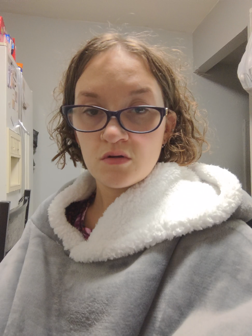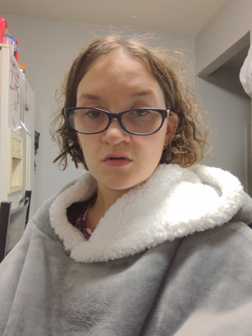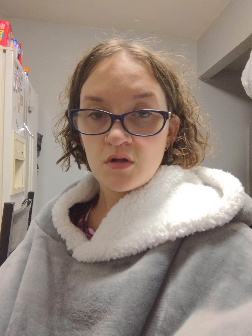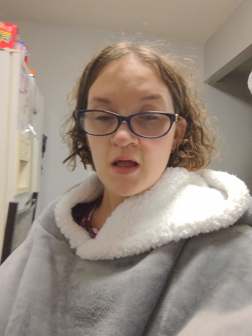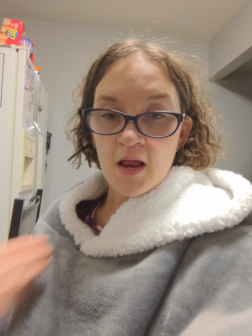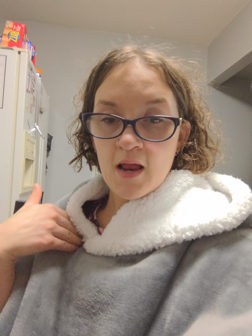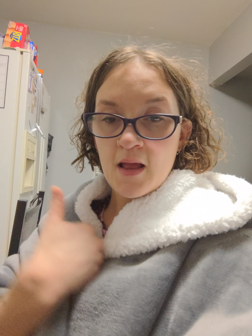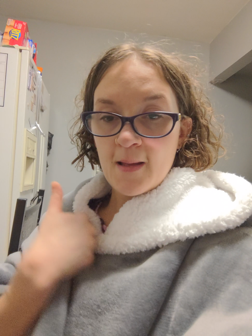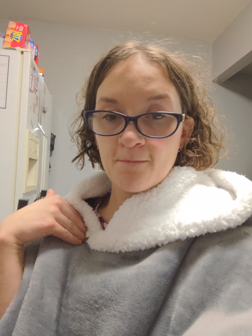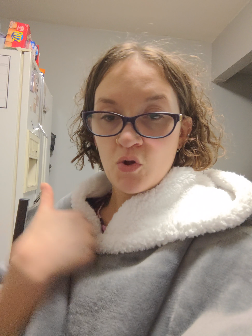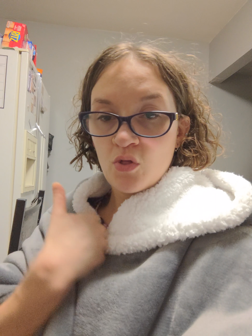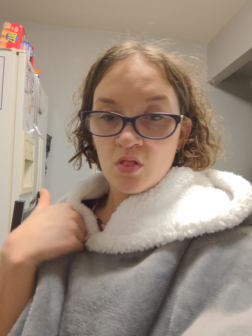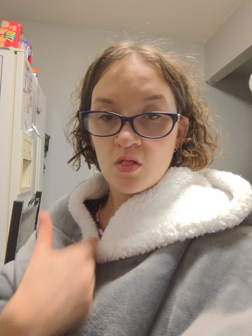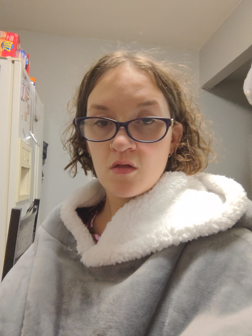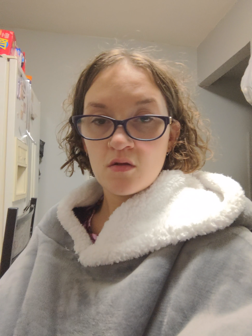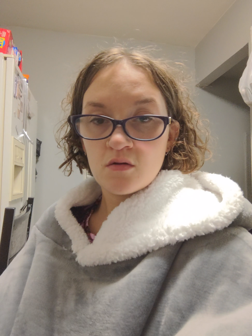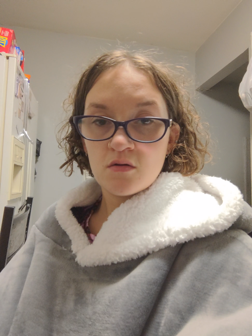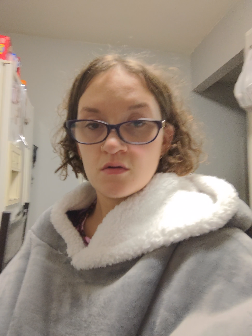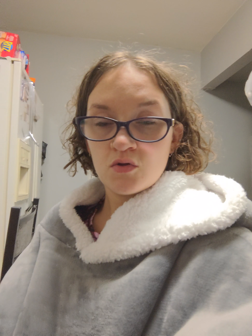animal